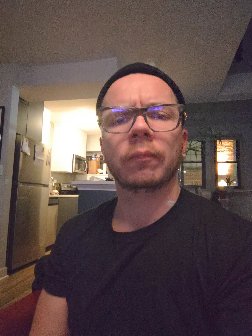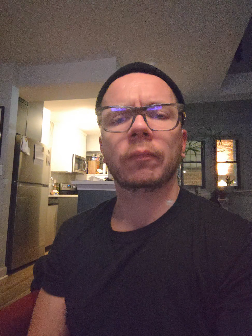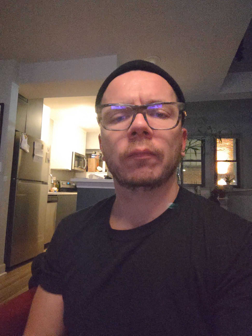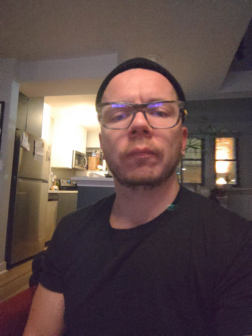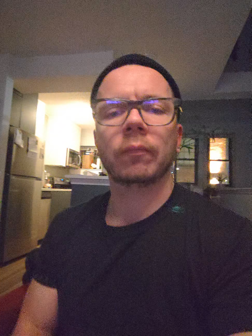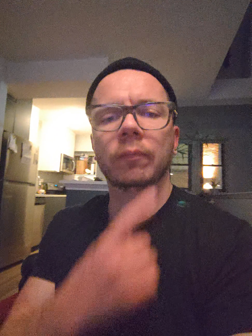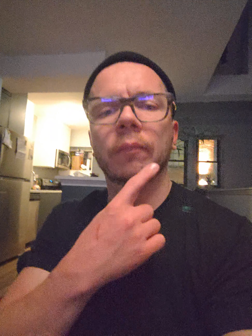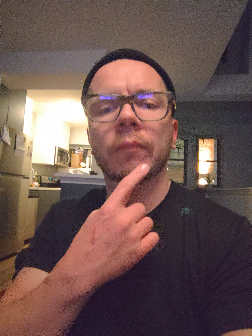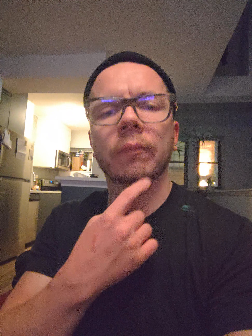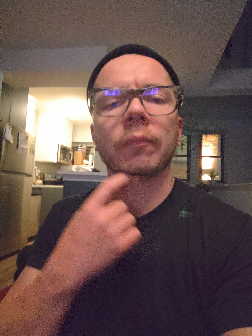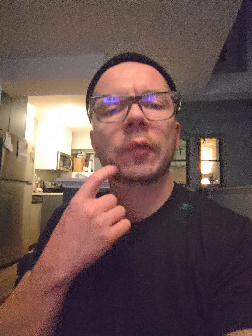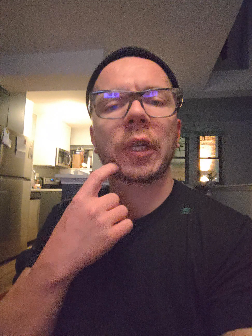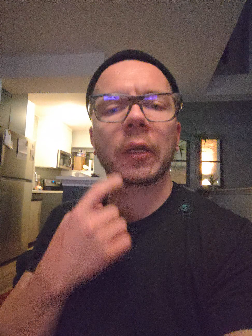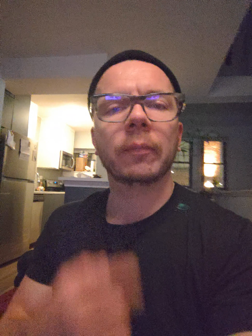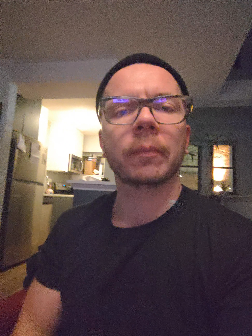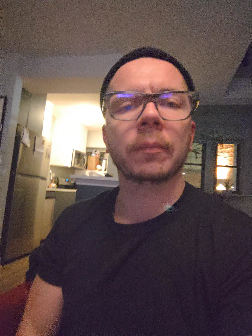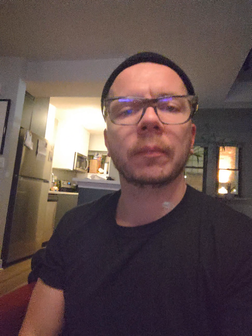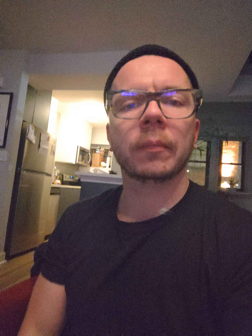chin